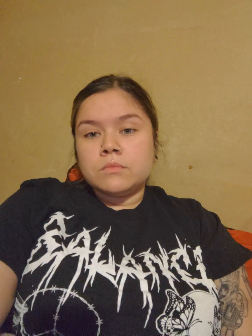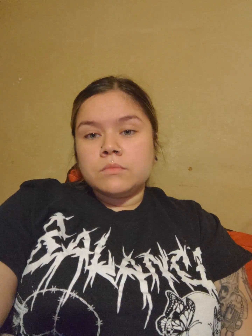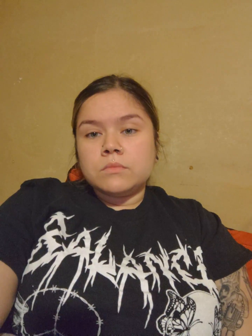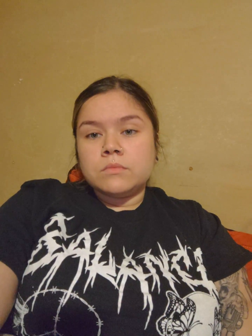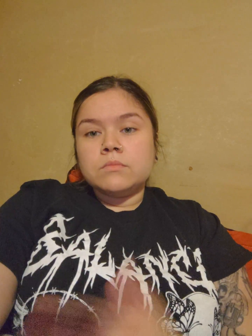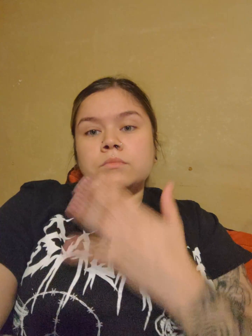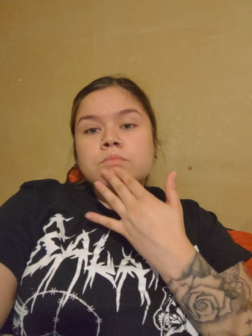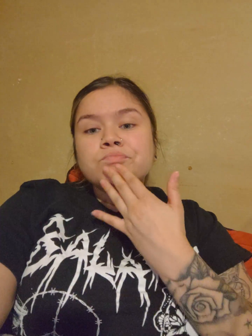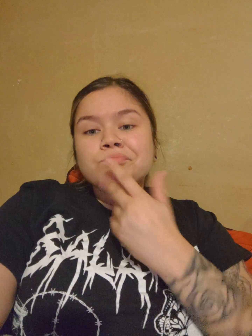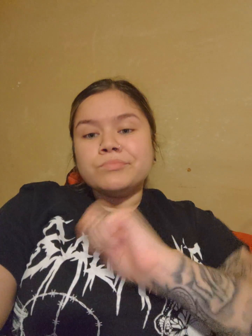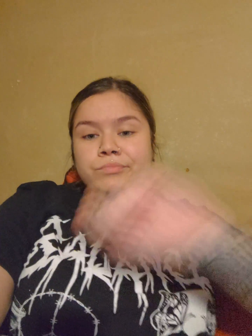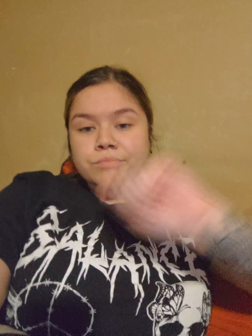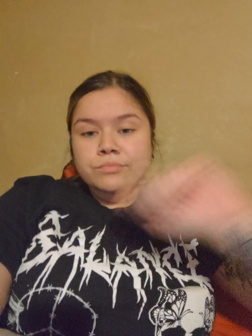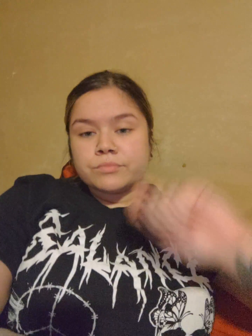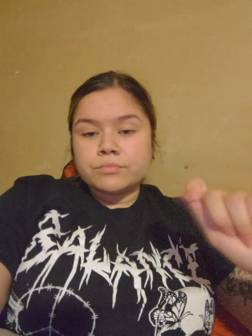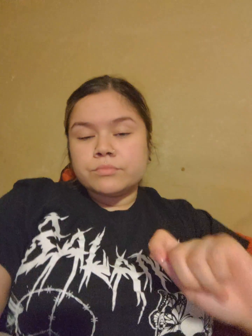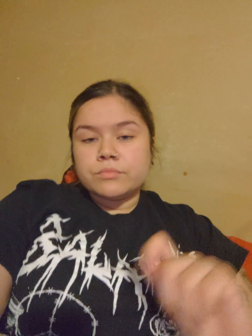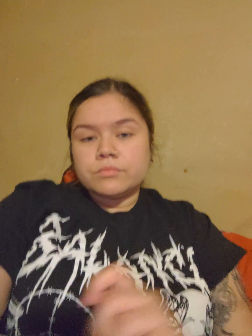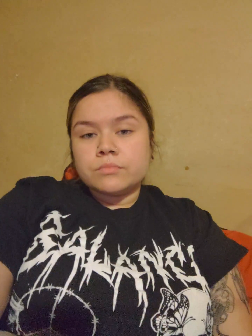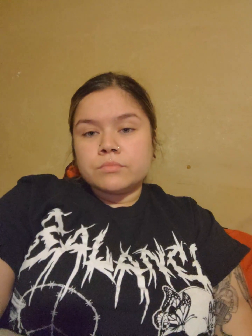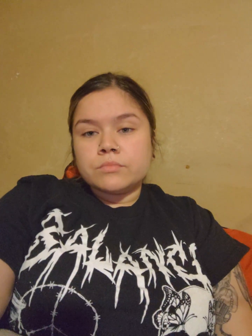crayon